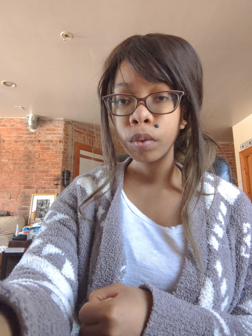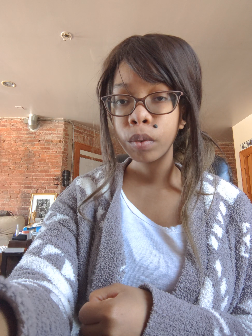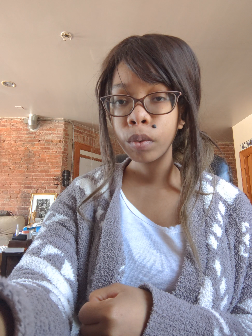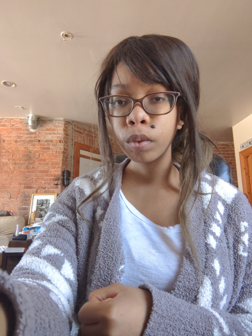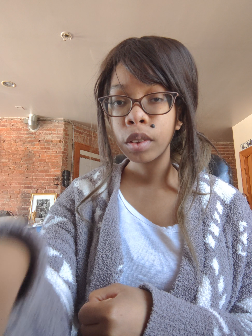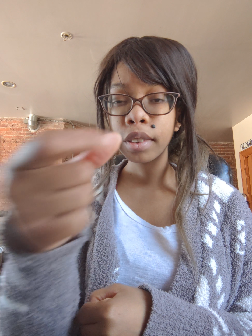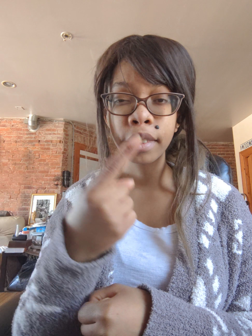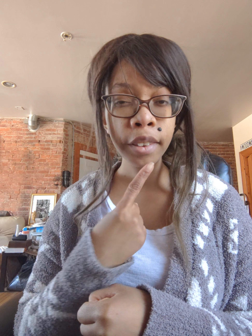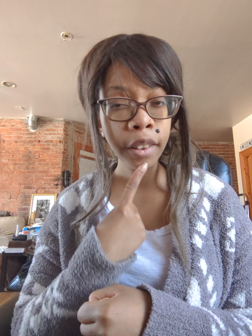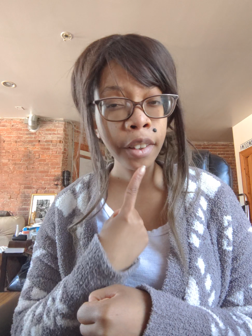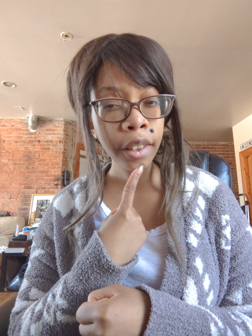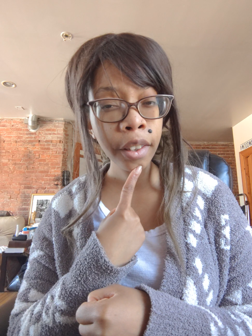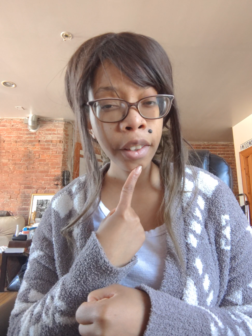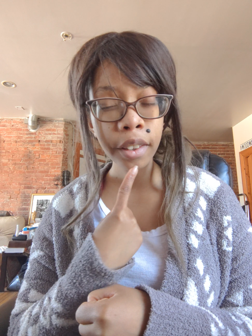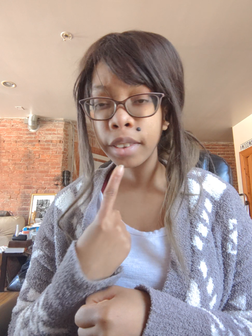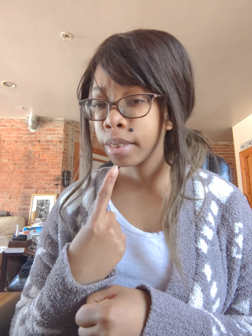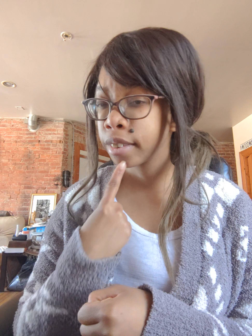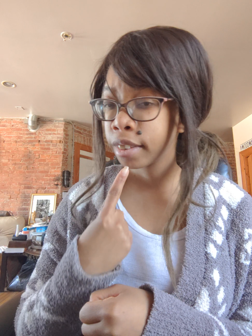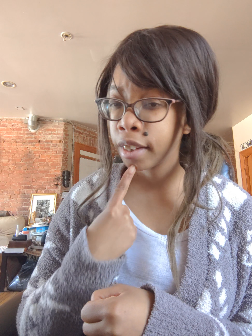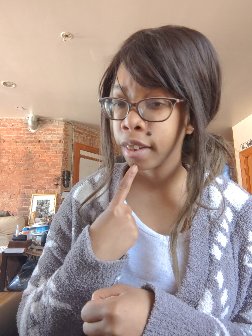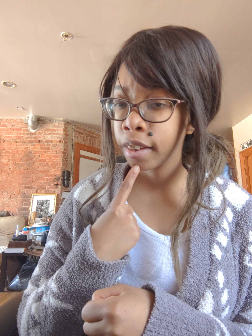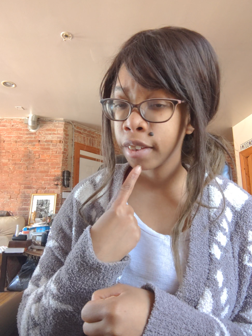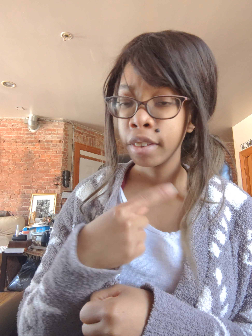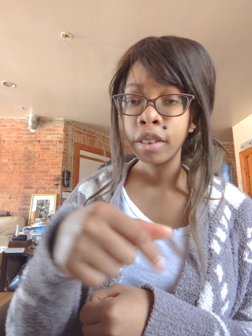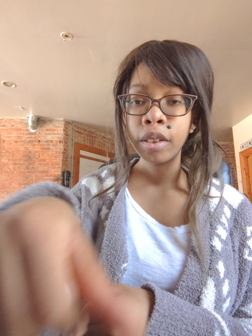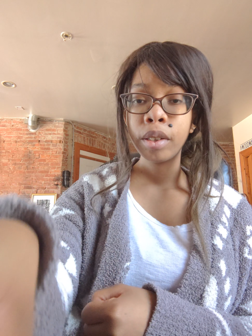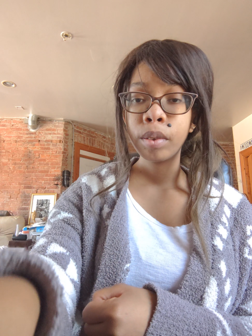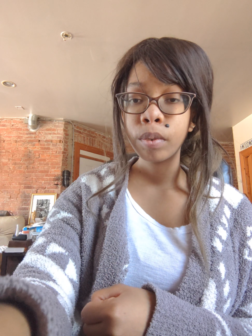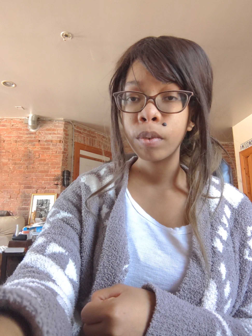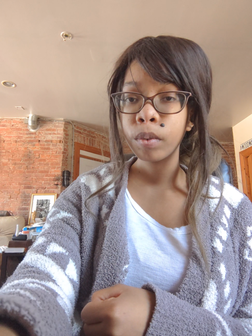say